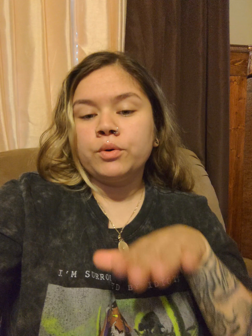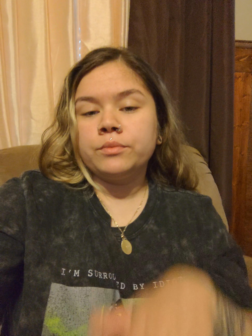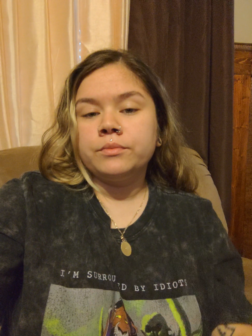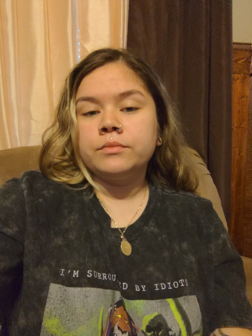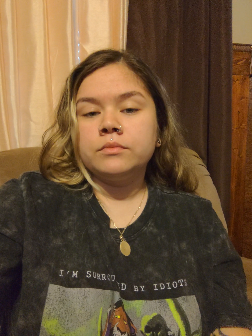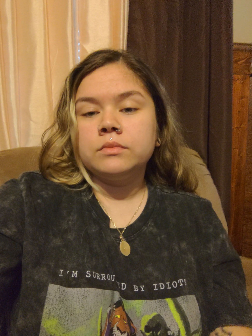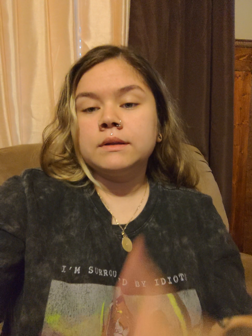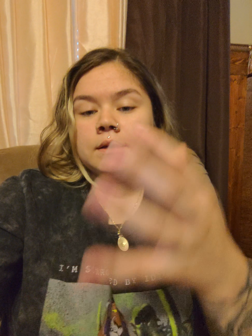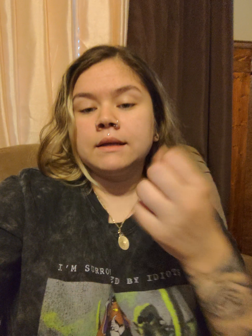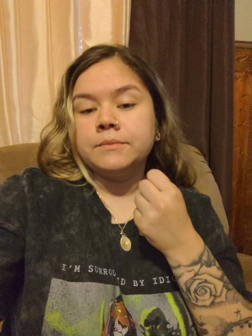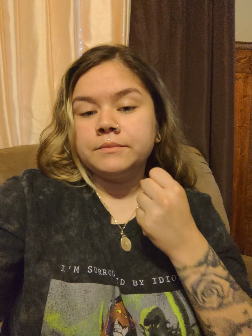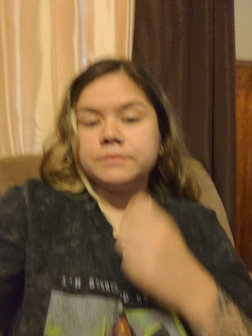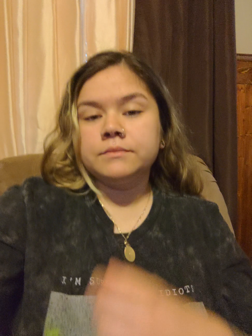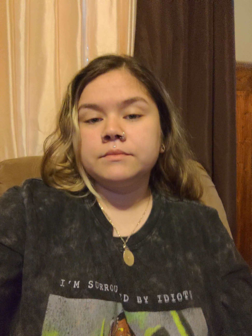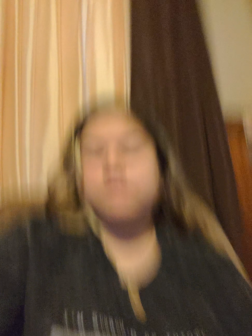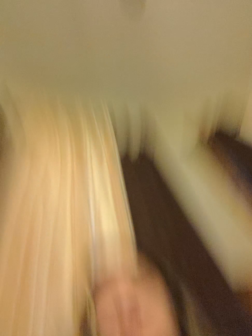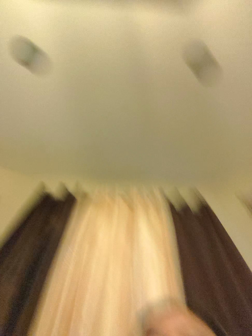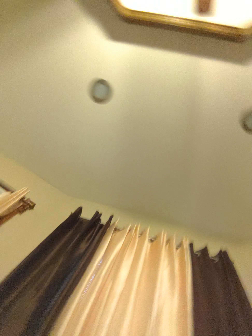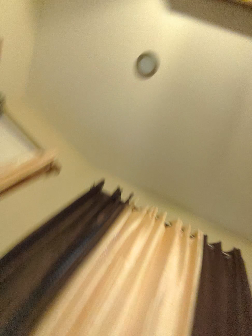get